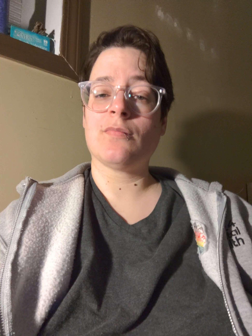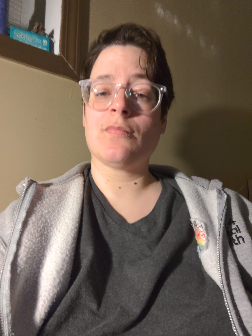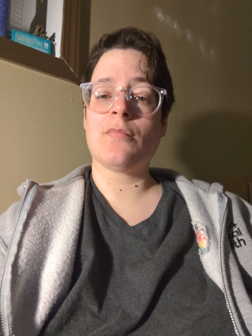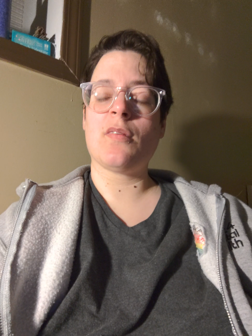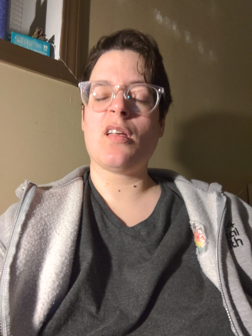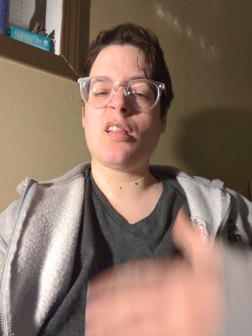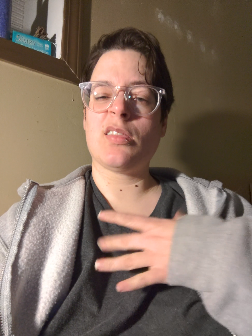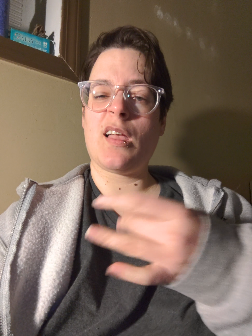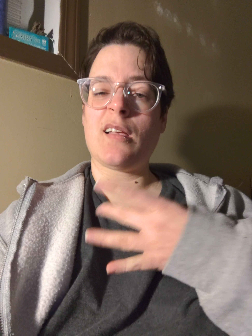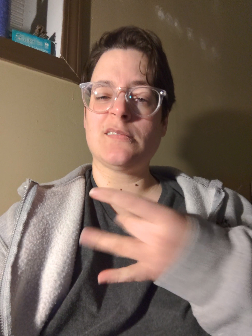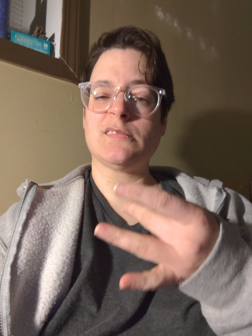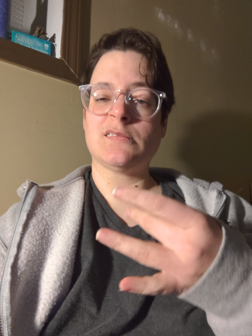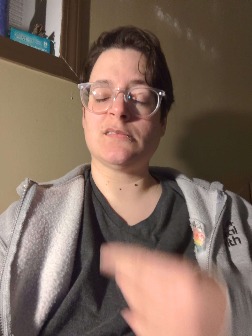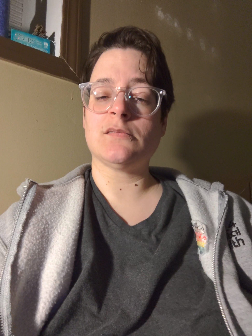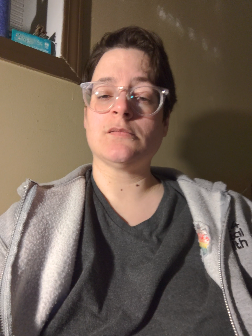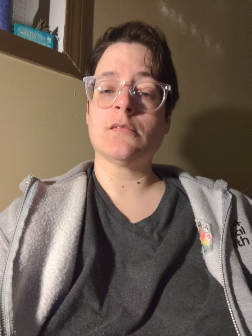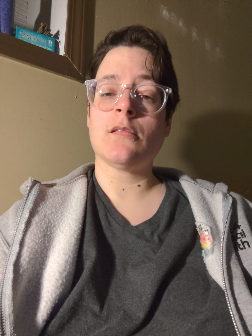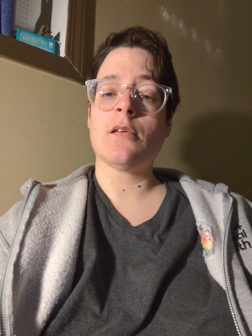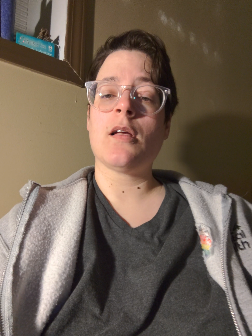like